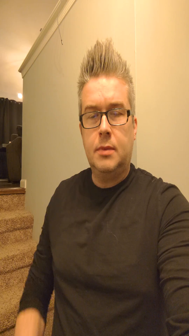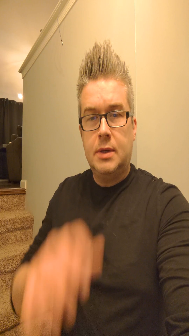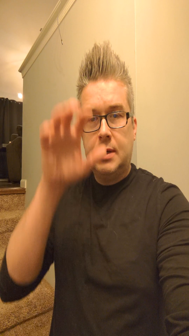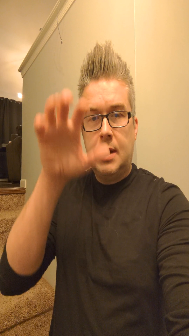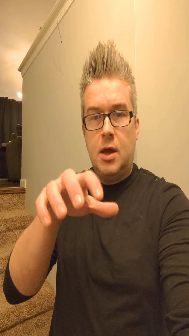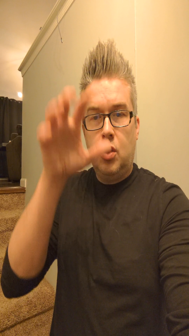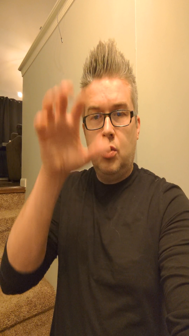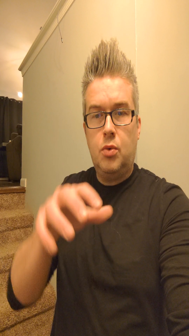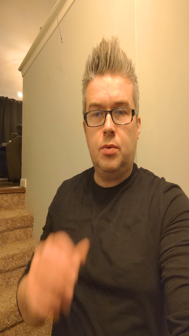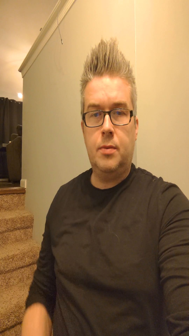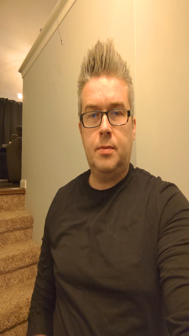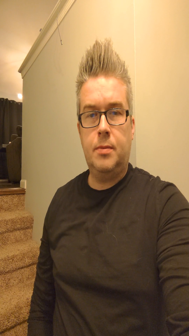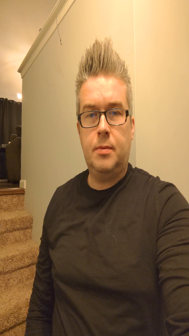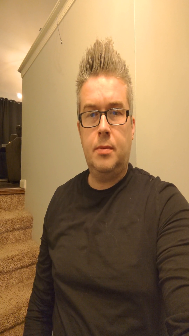alligator